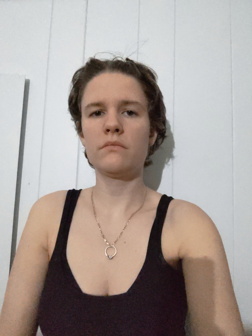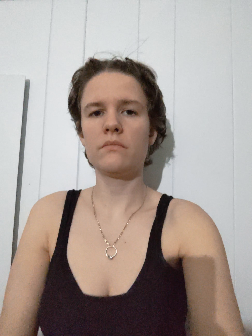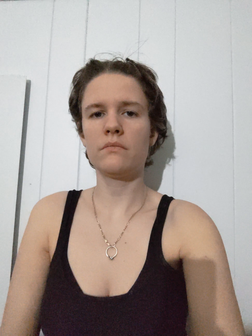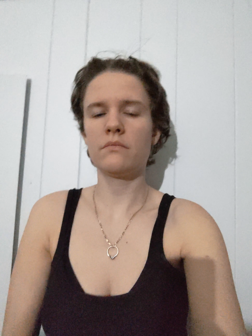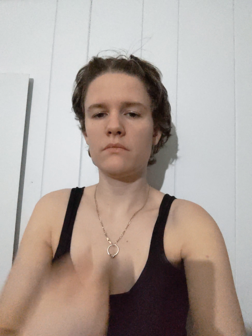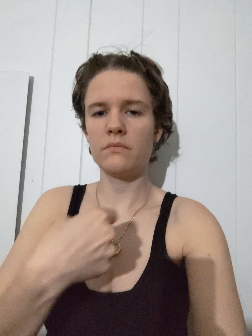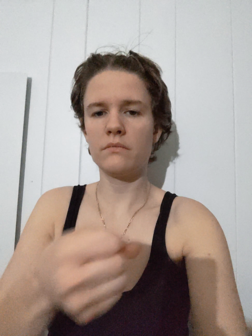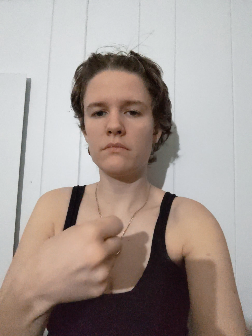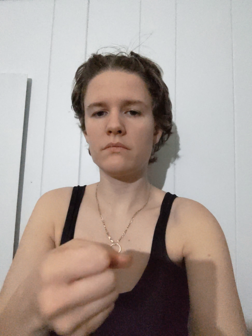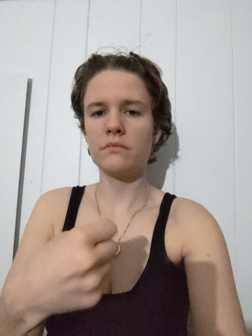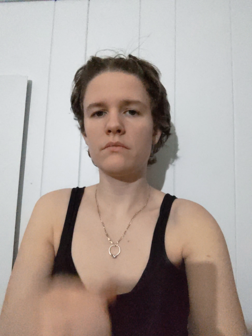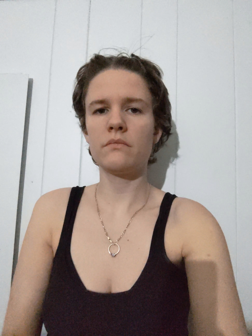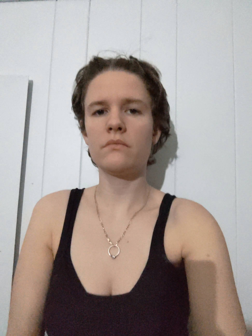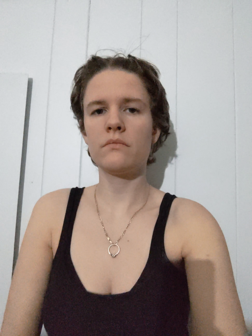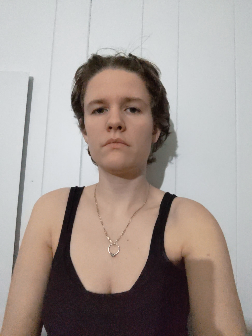make